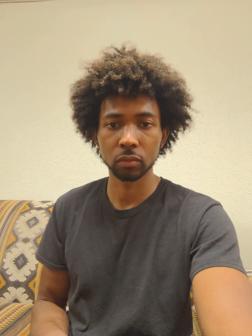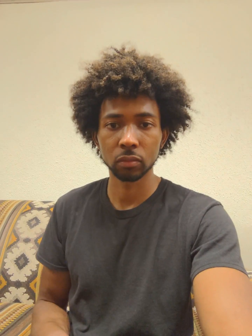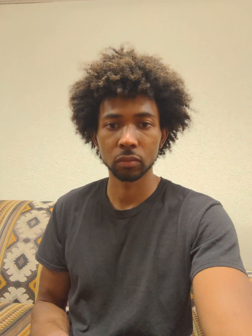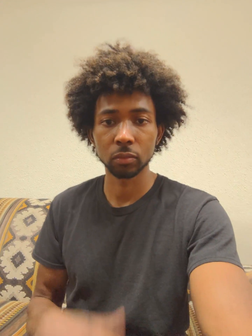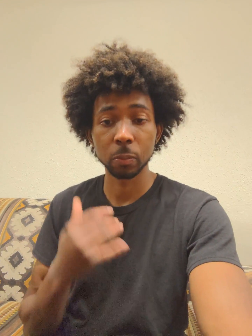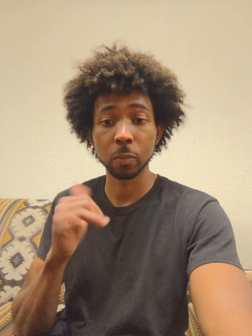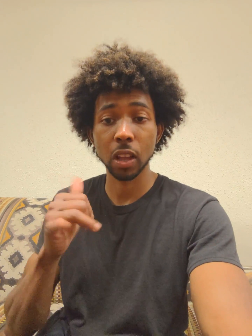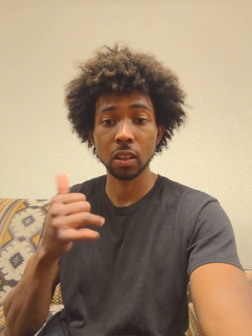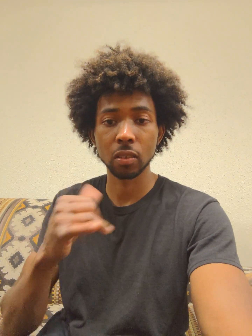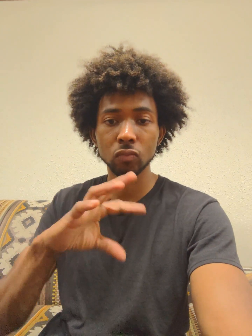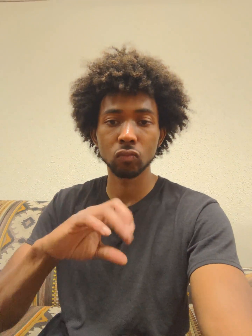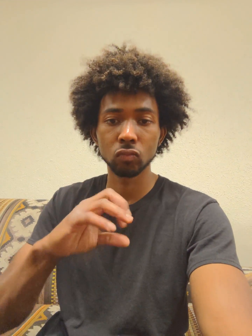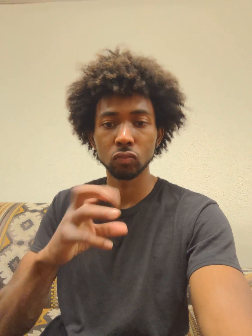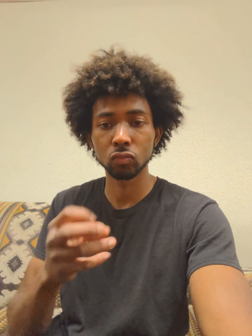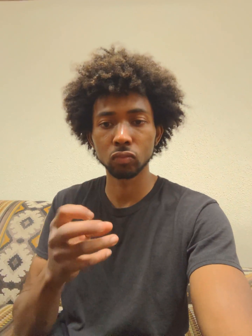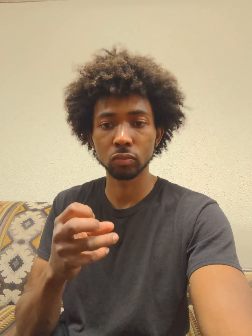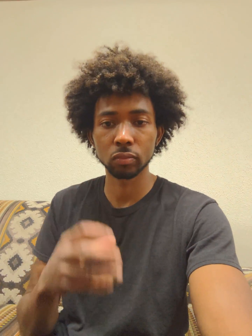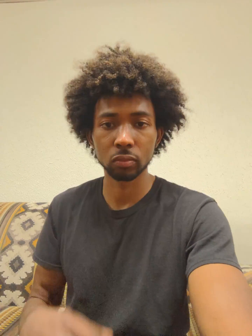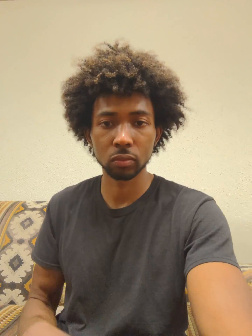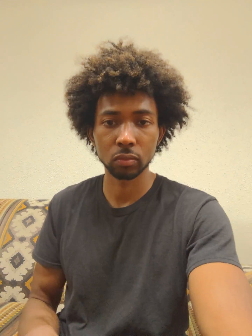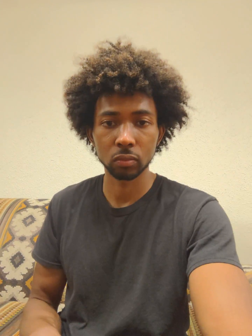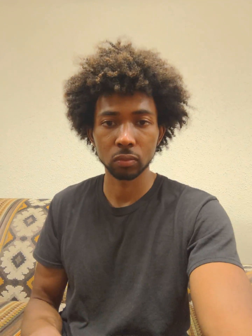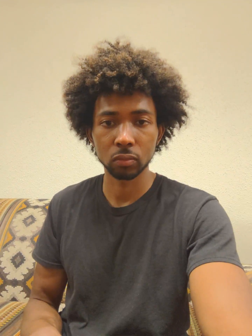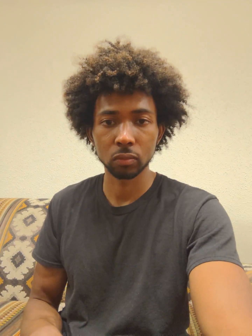play dough